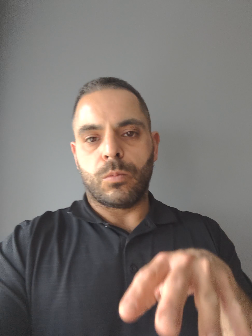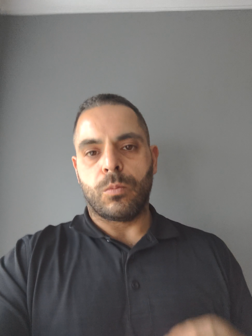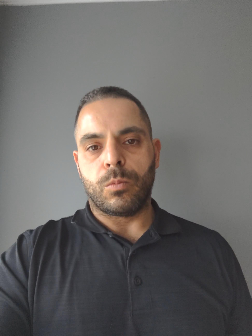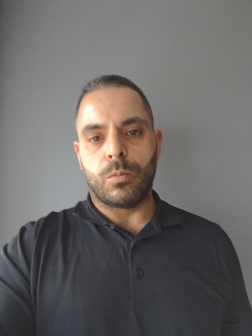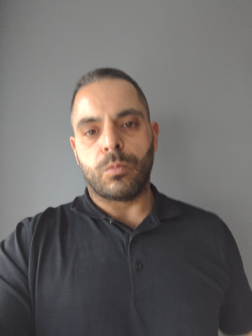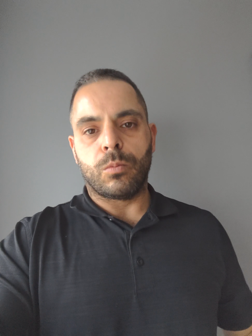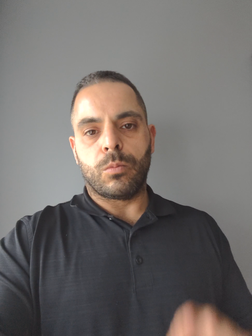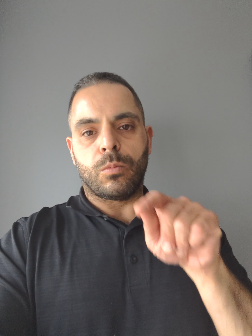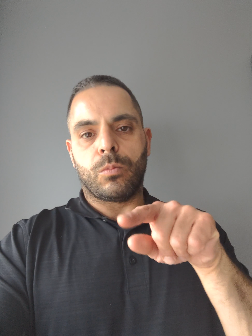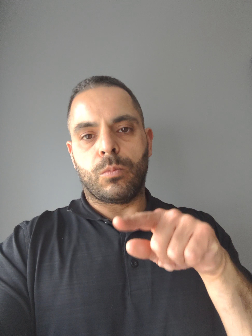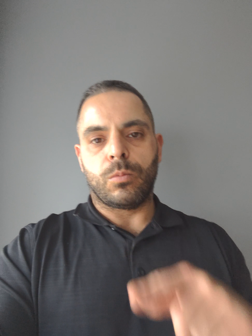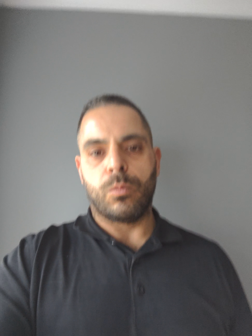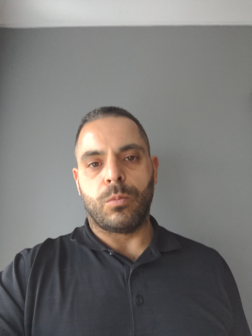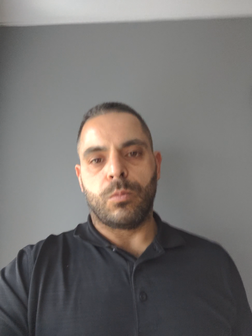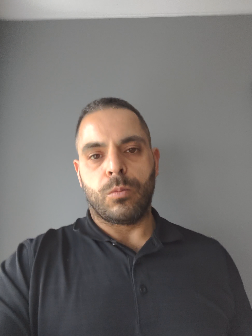time